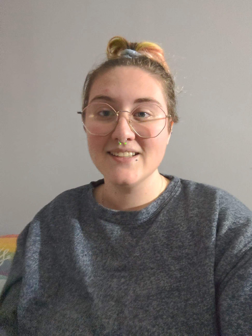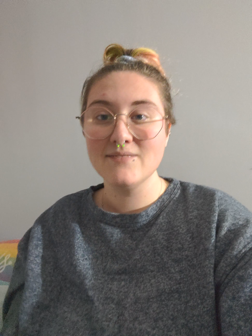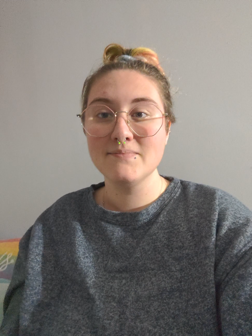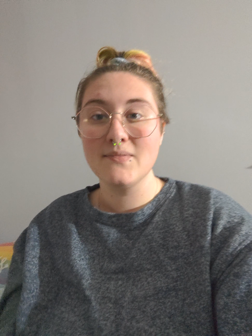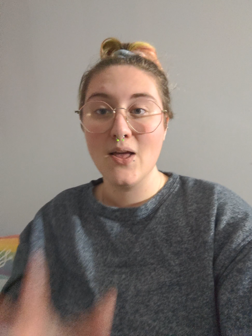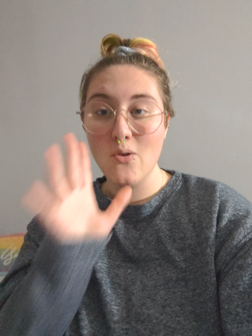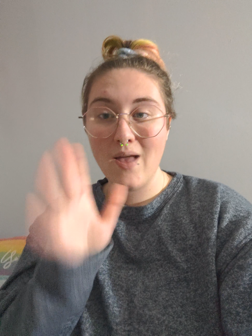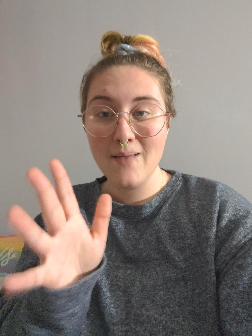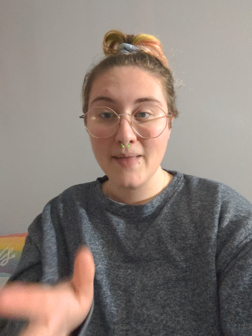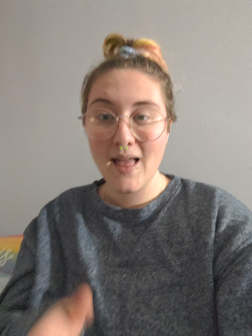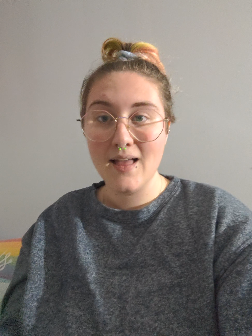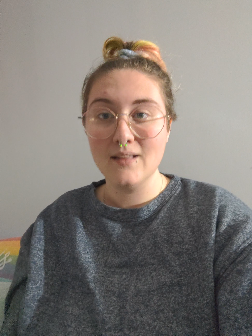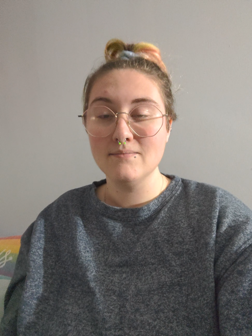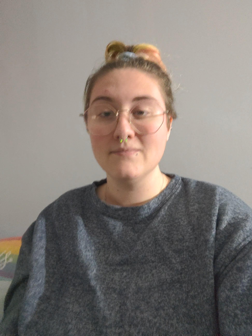grandma